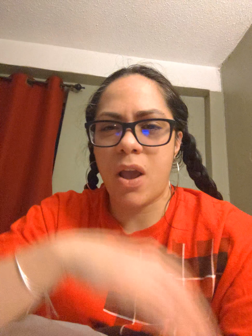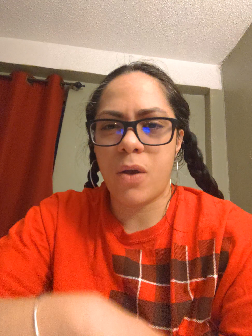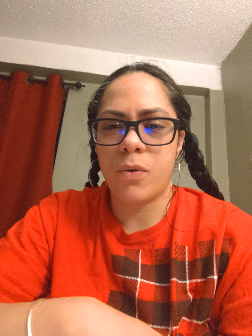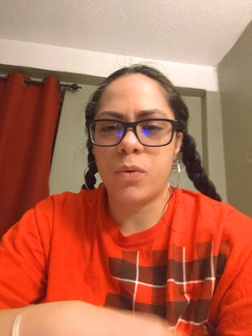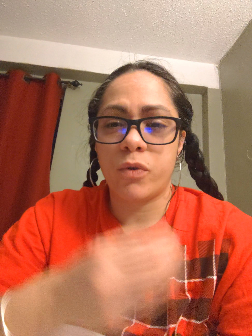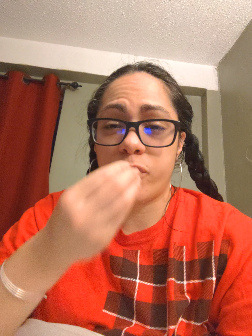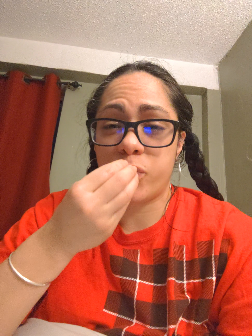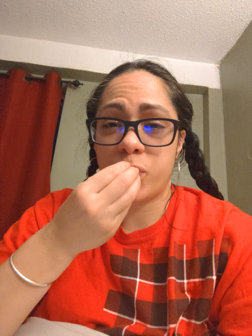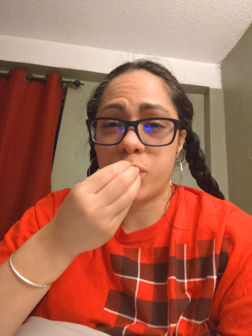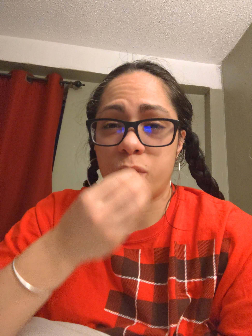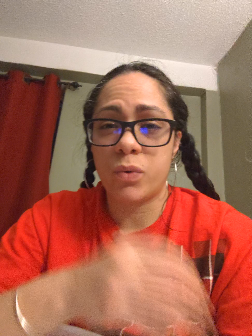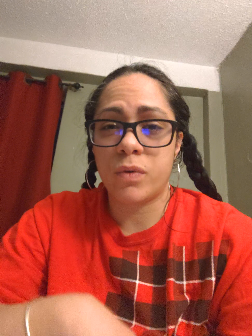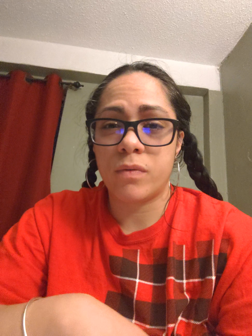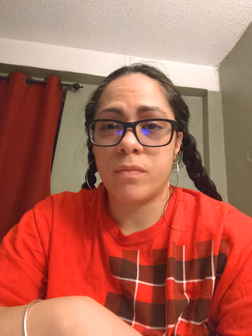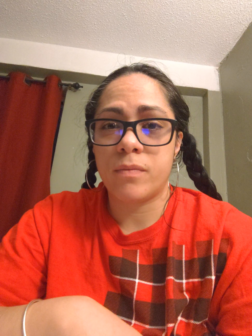food